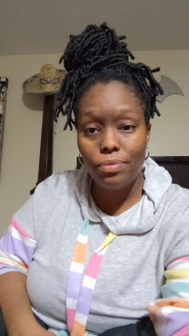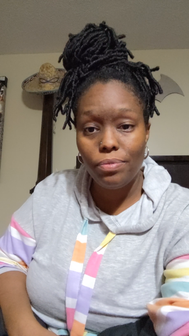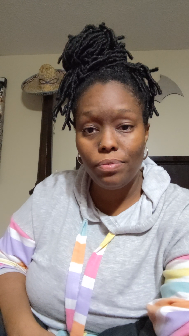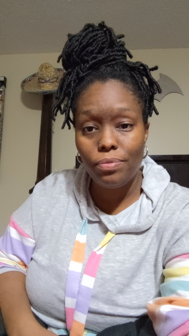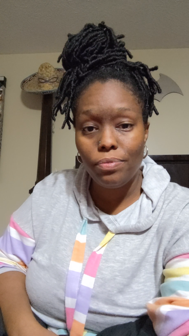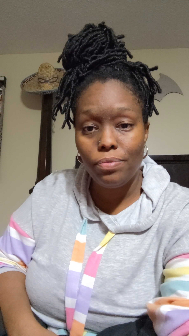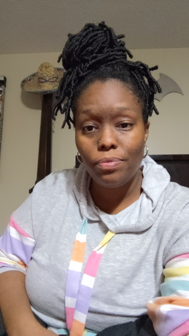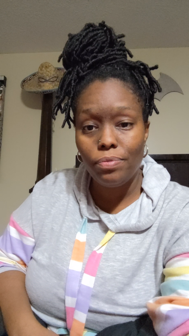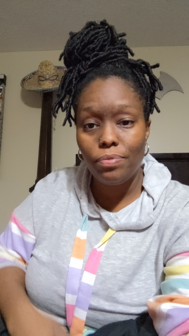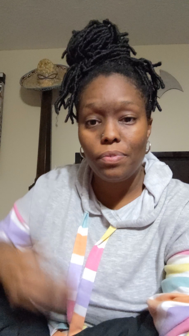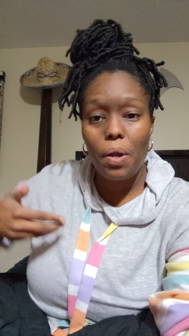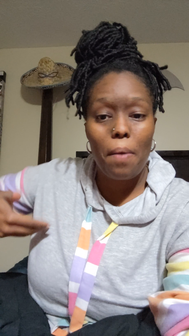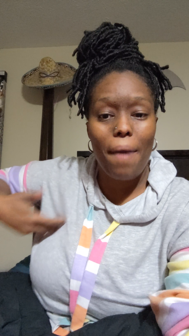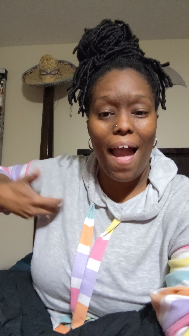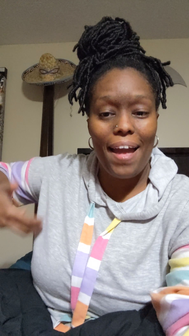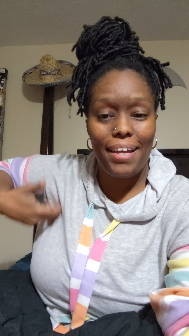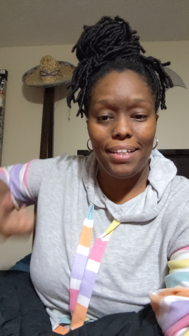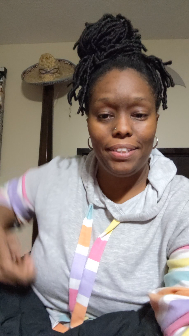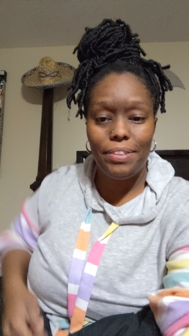monkey